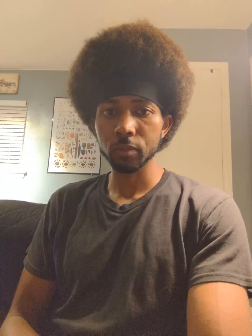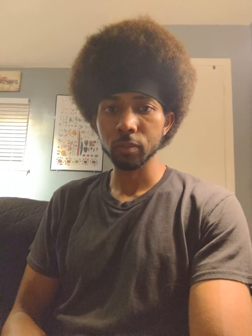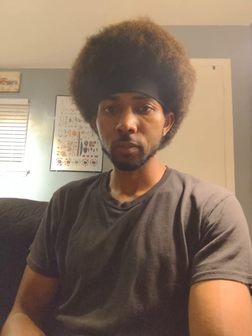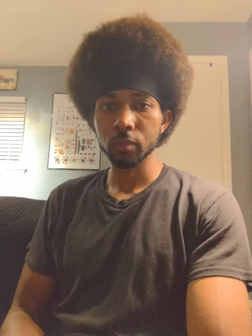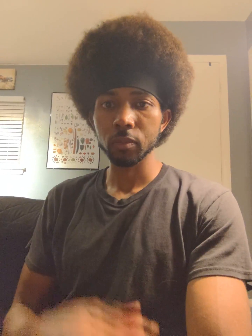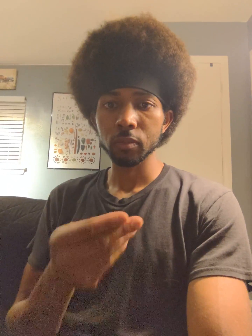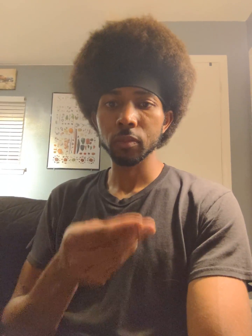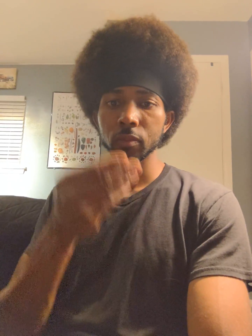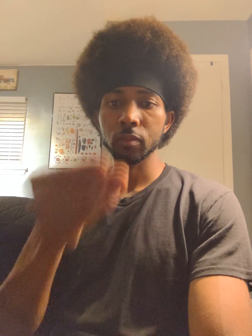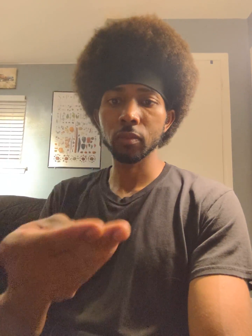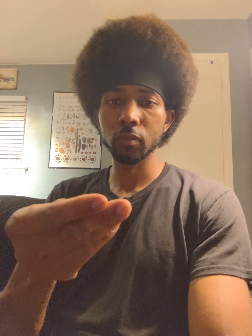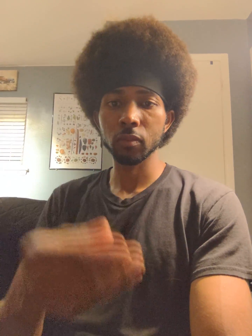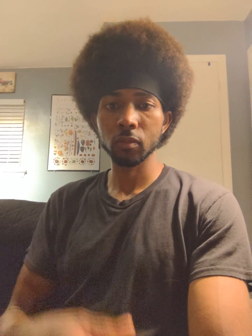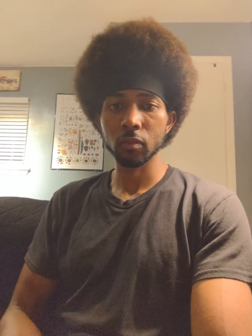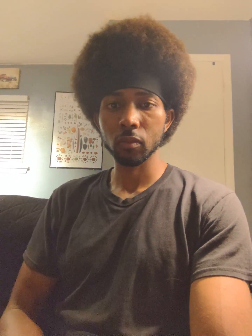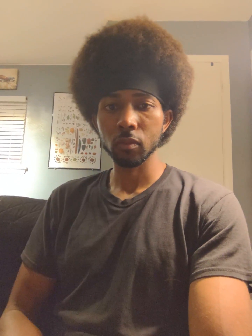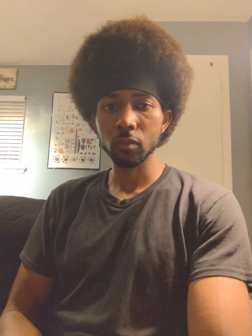buy